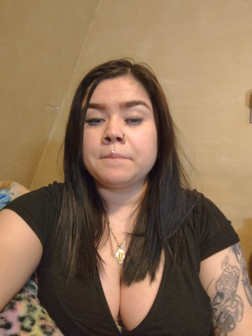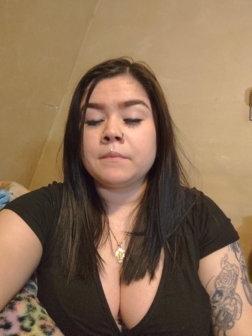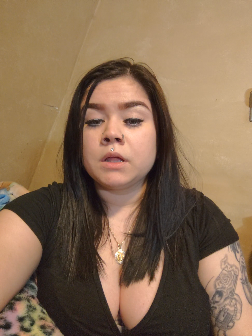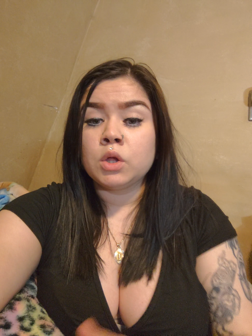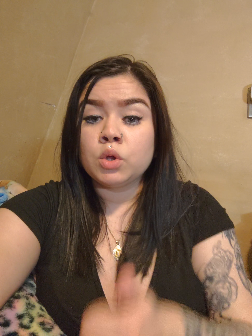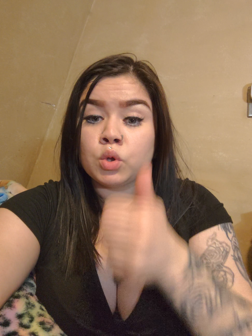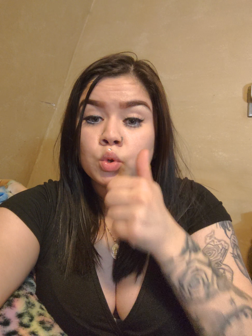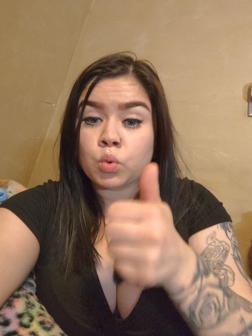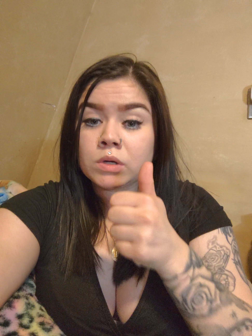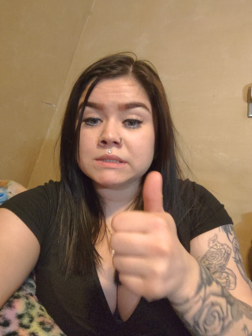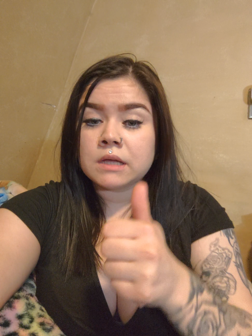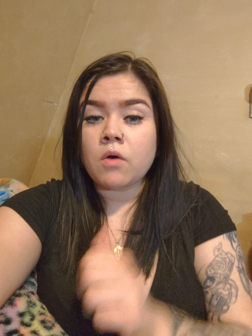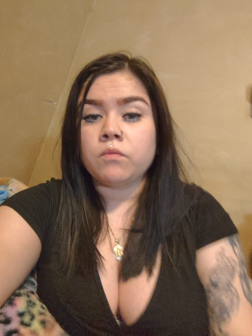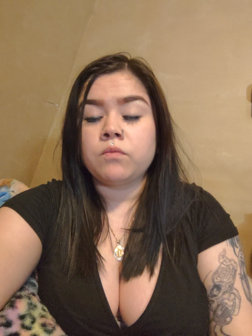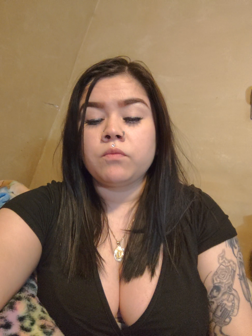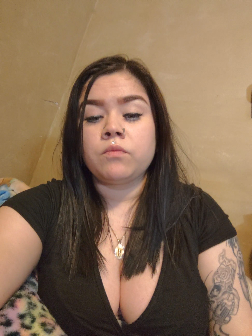yourself